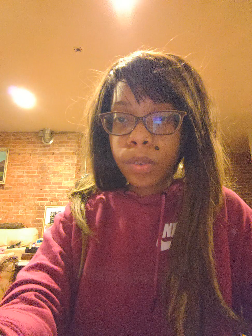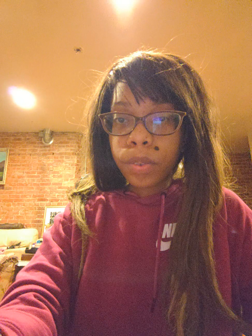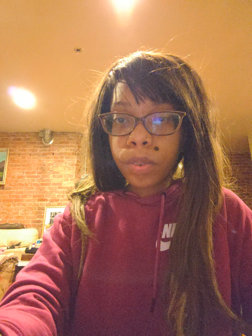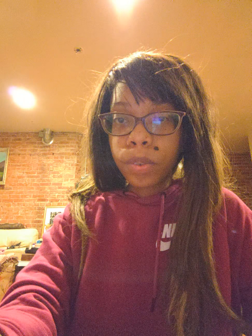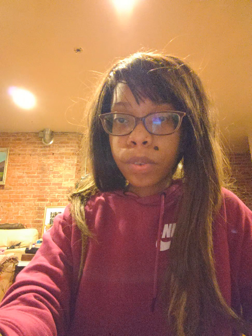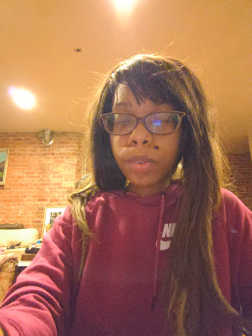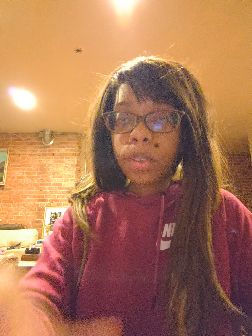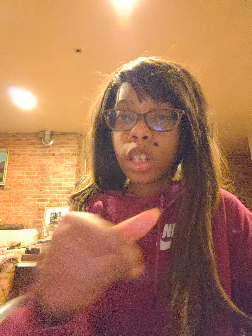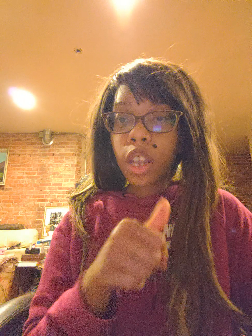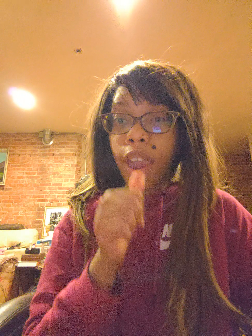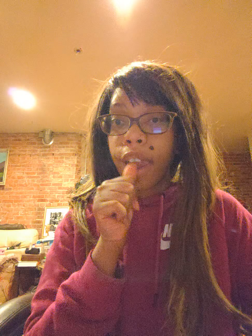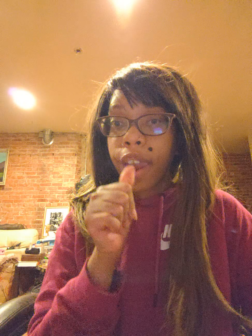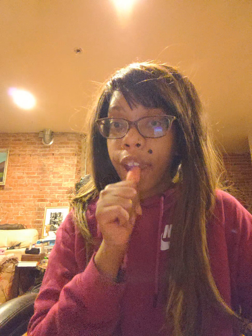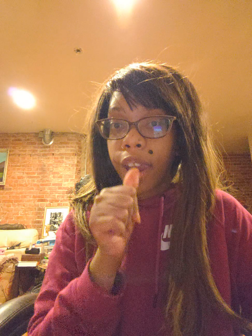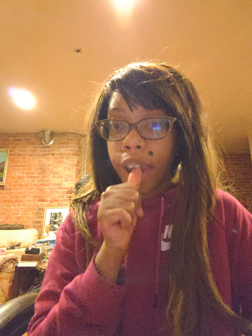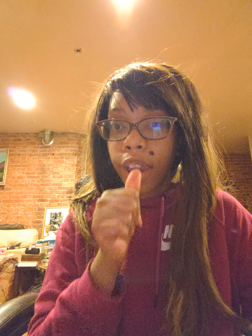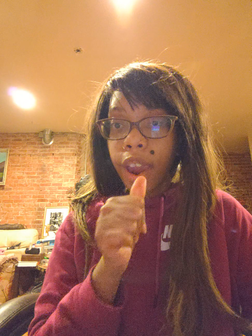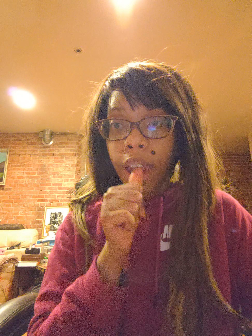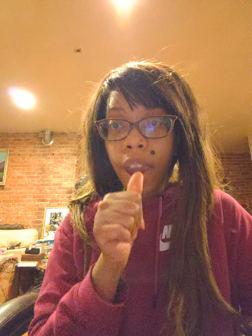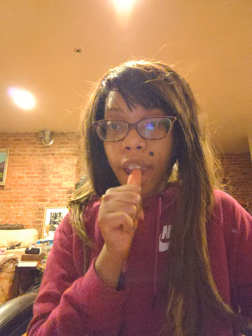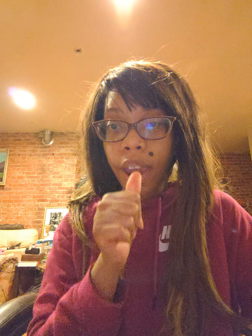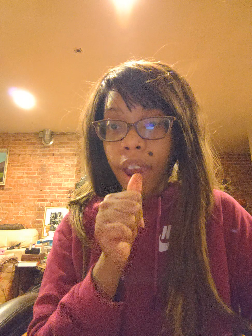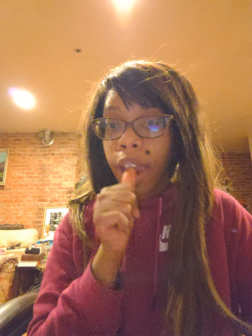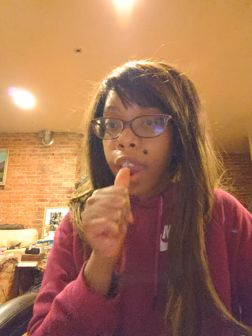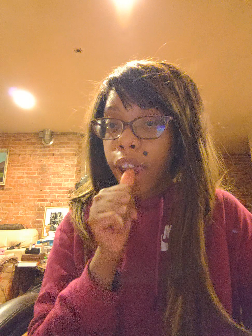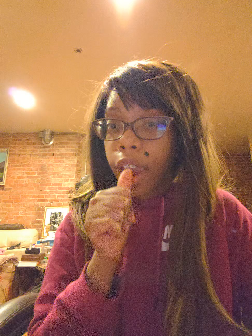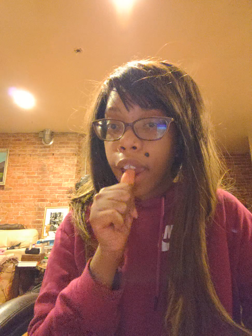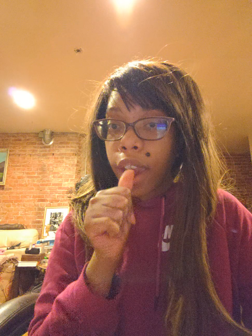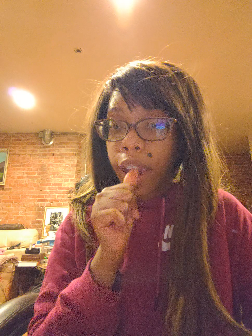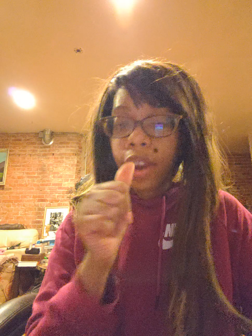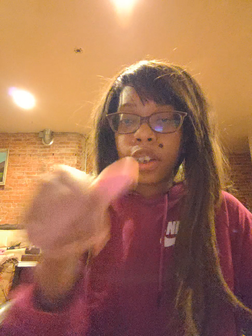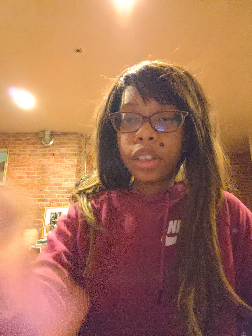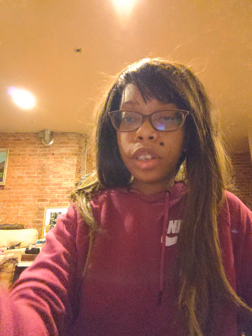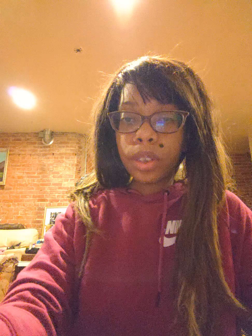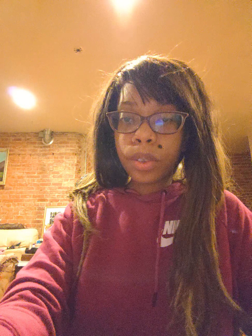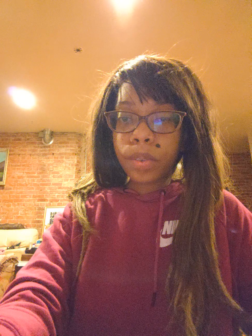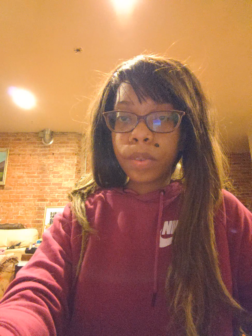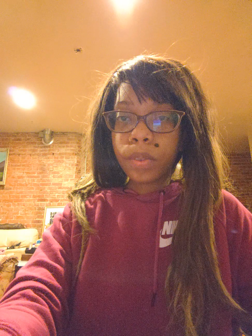nuts